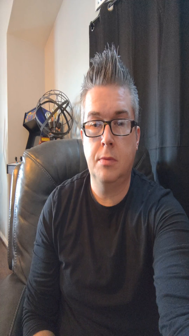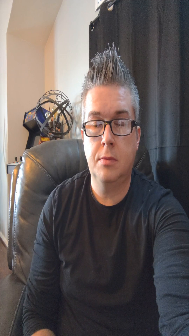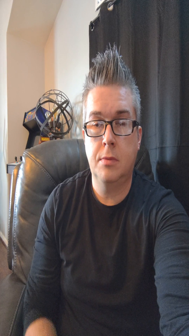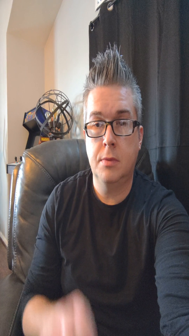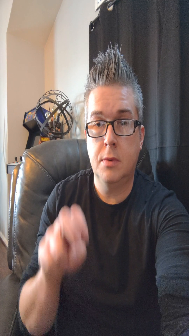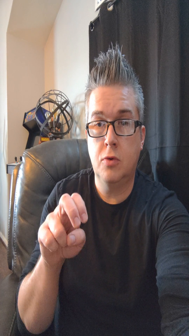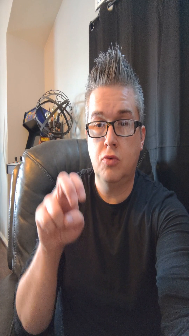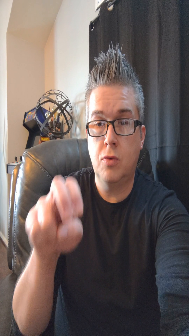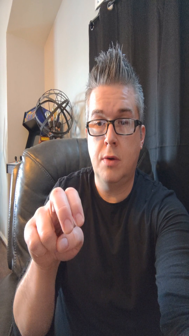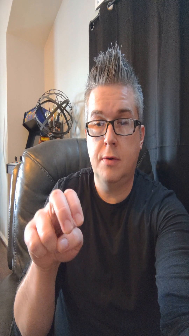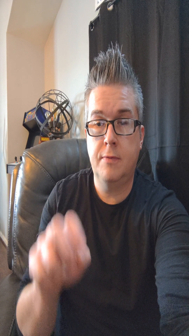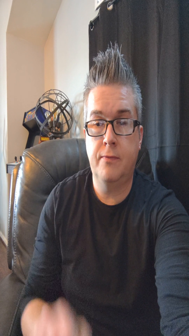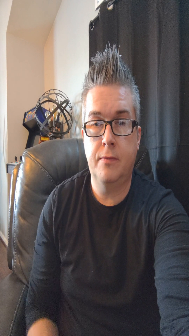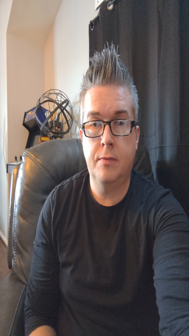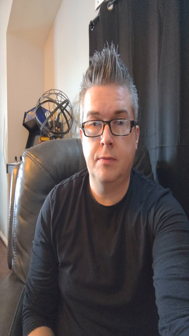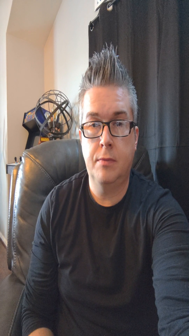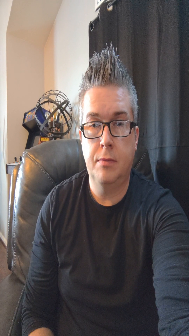ride